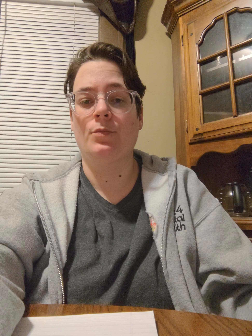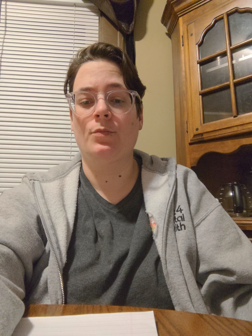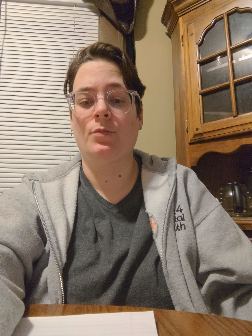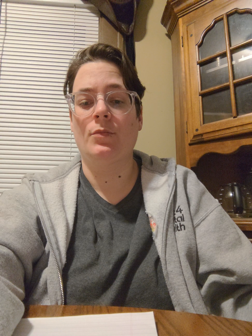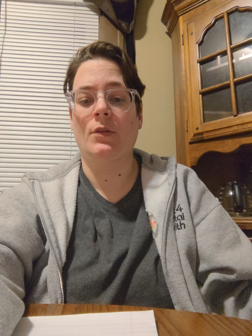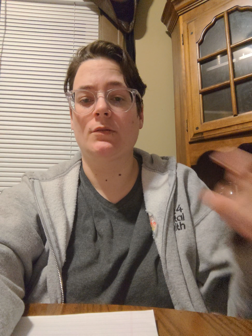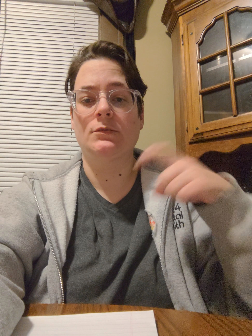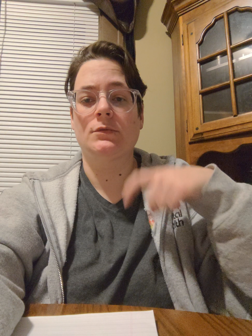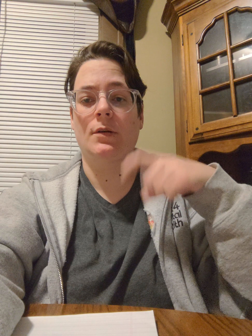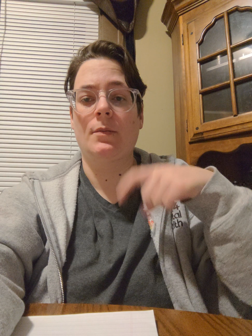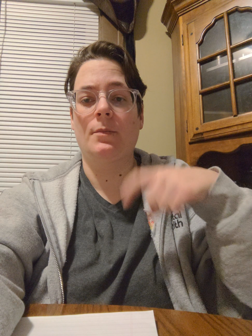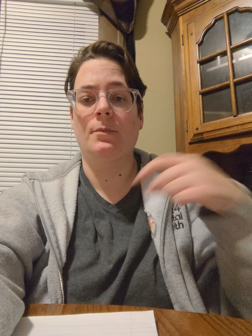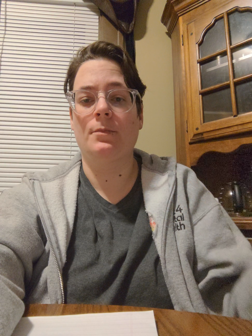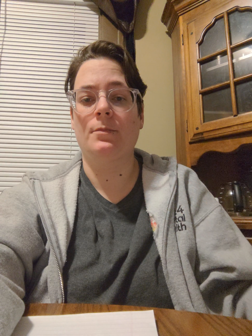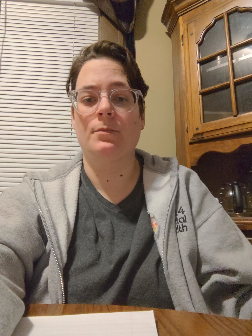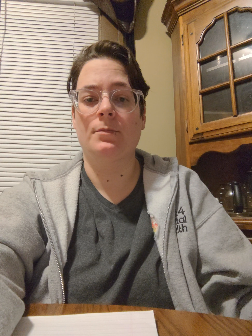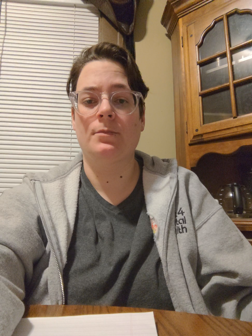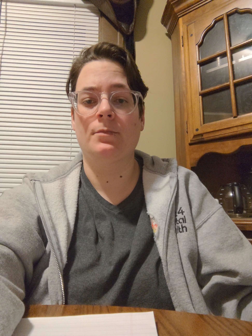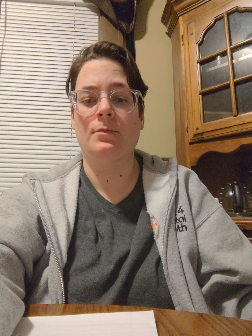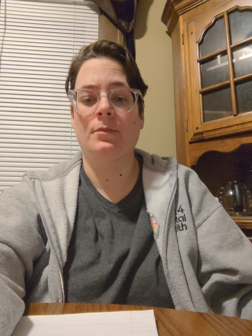time